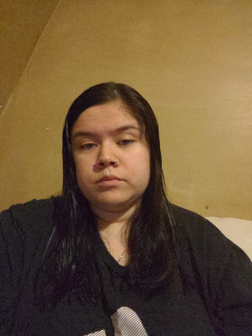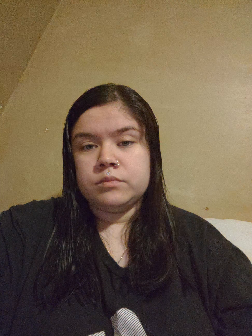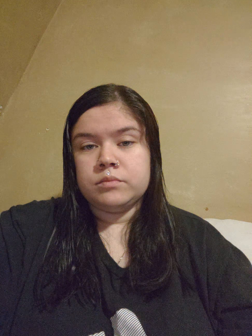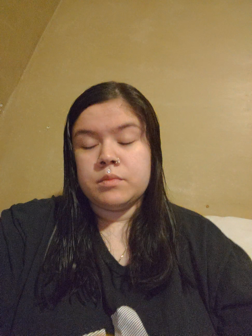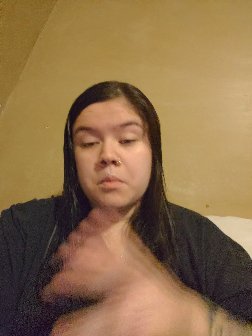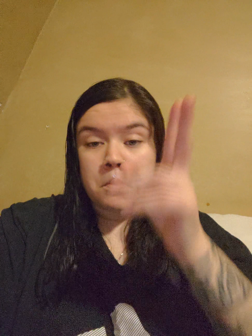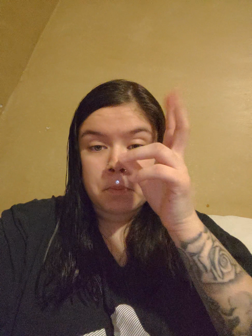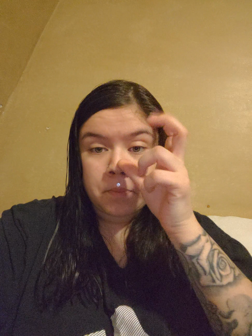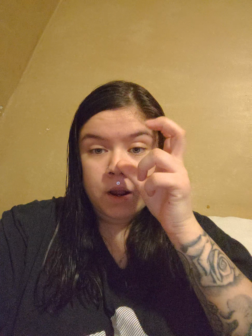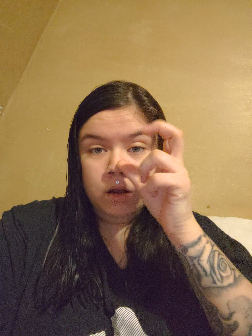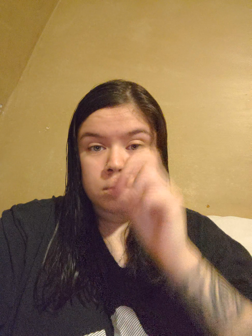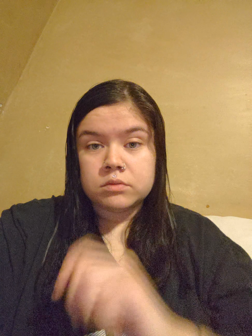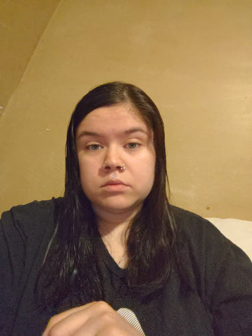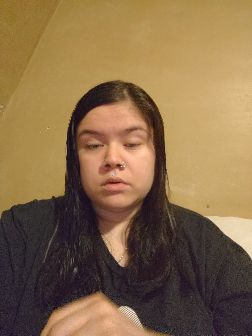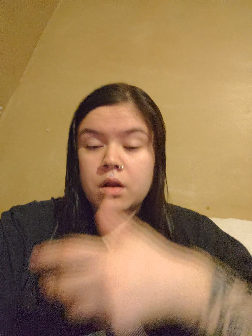bug